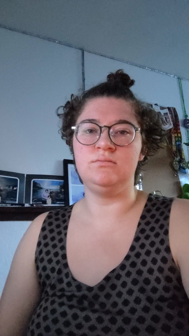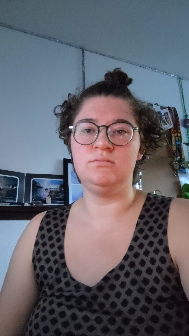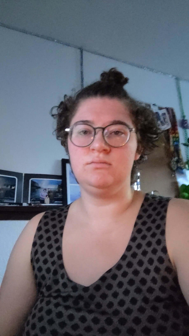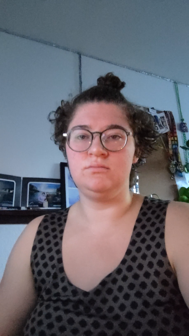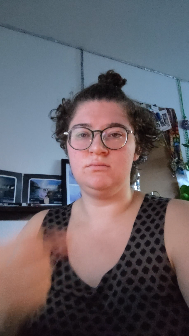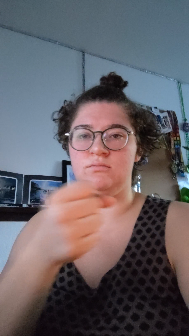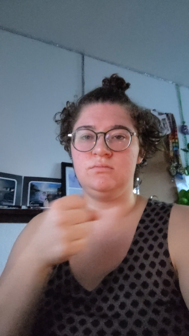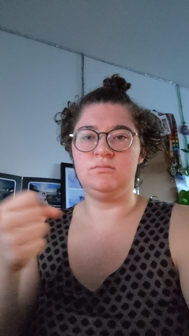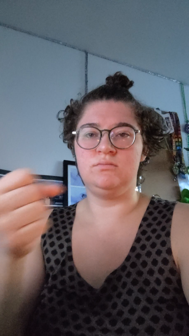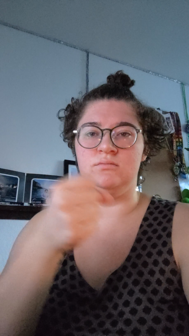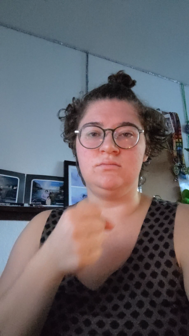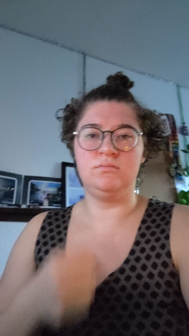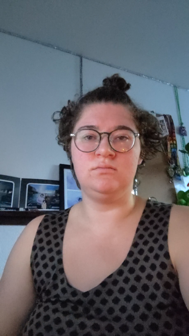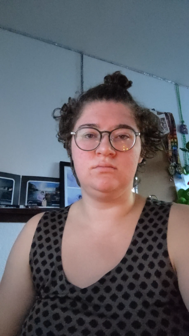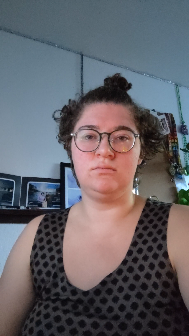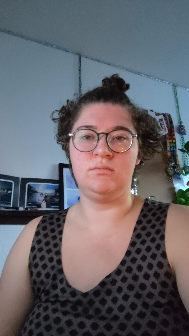coffee